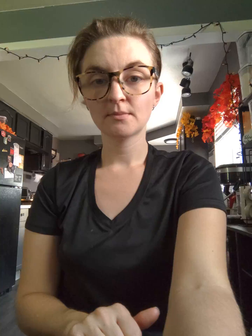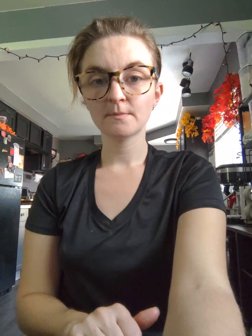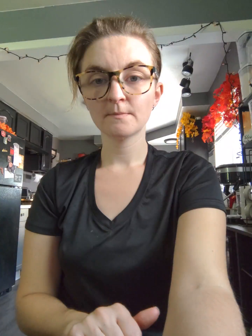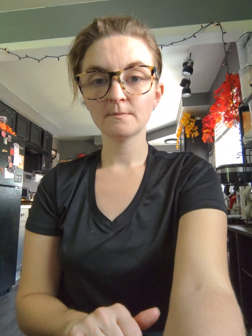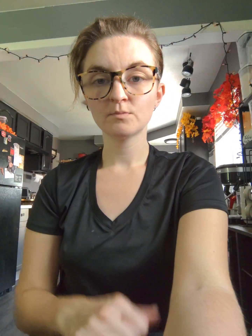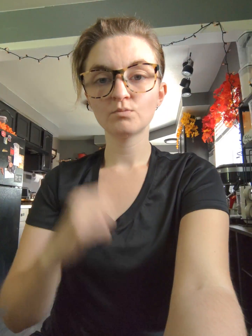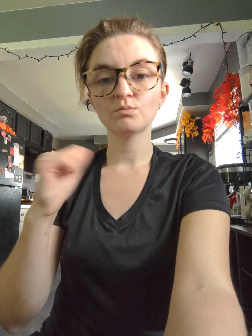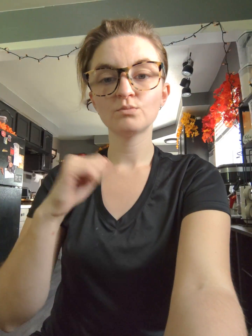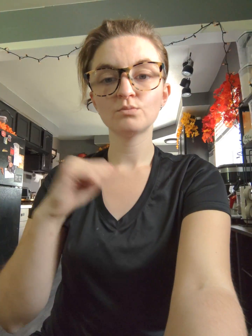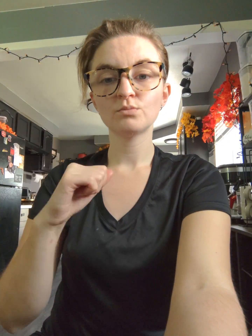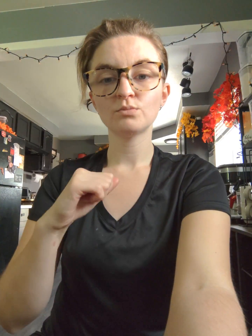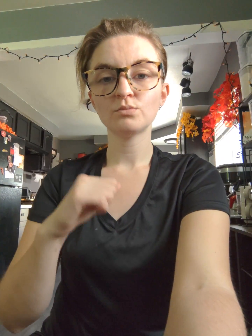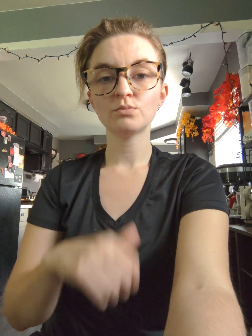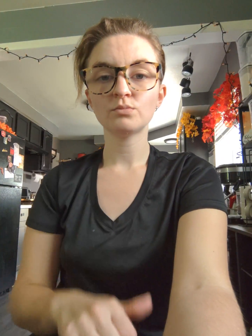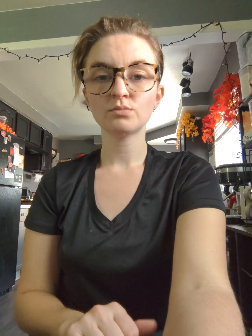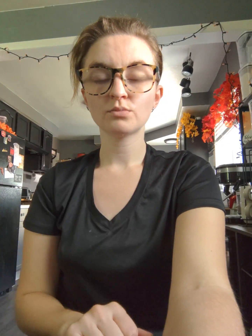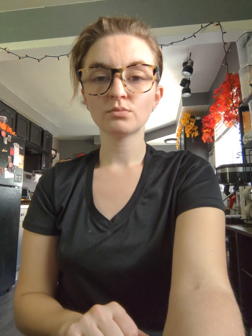rock